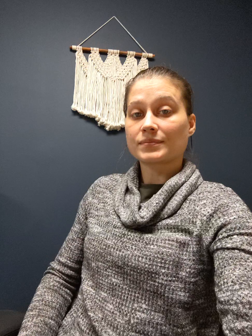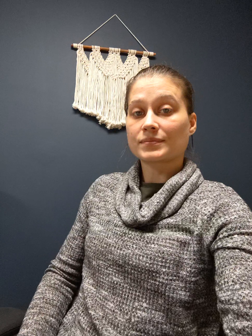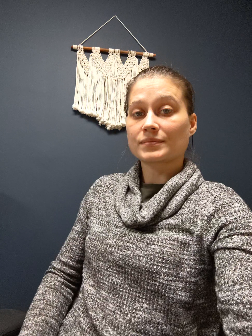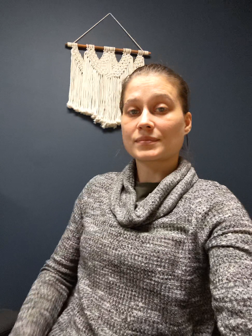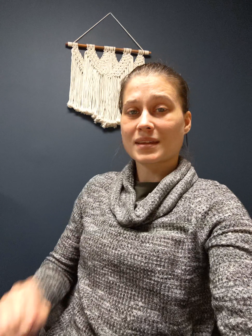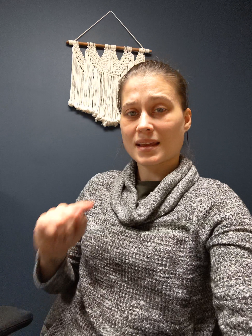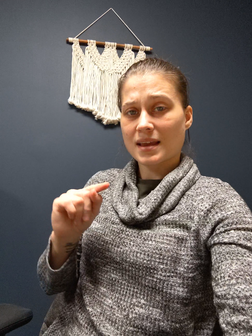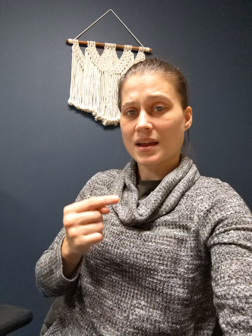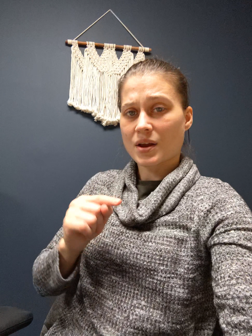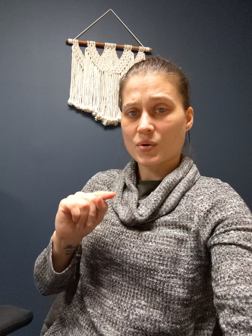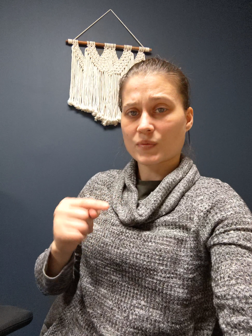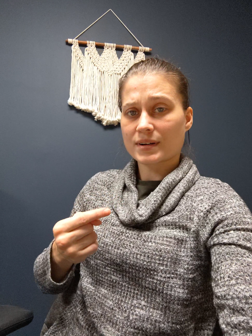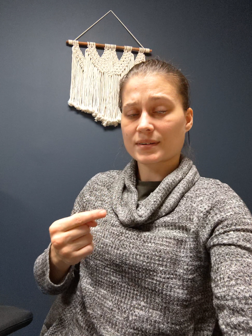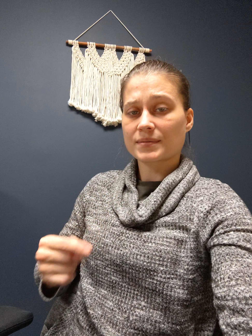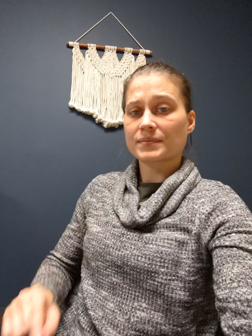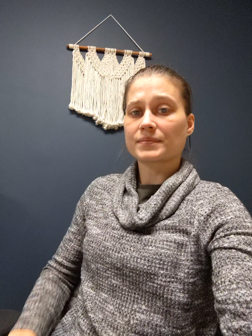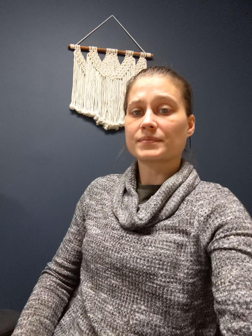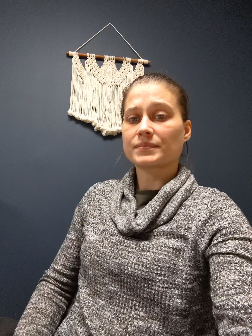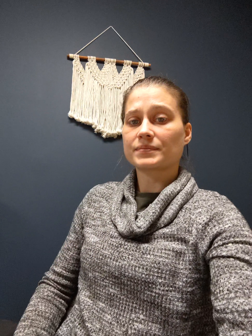owie